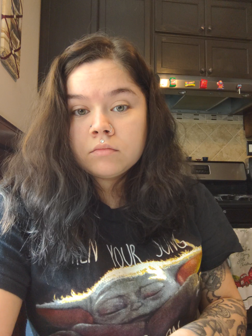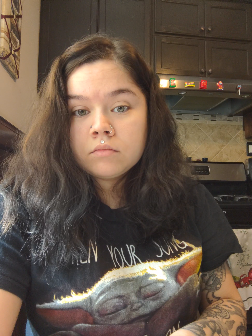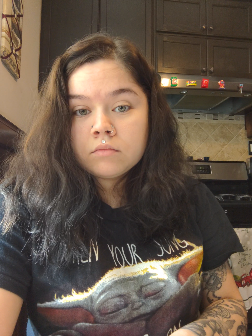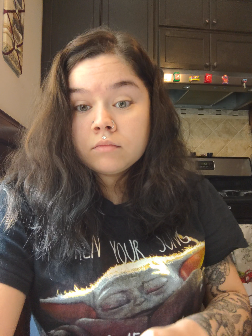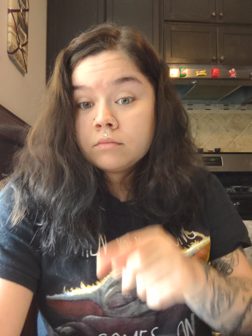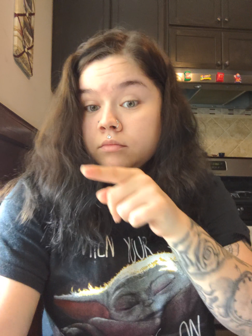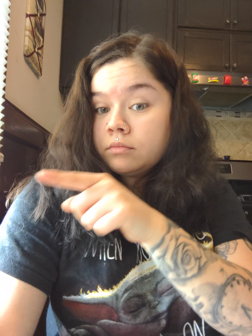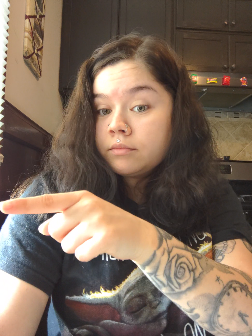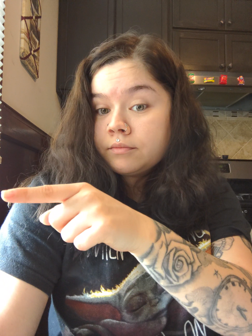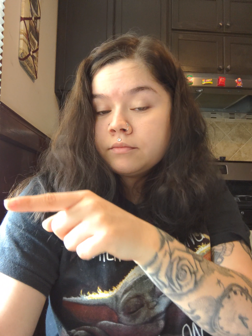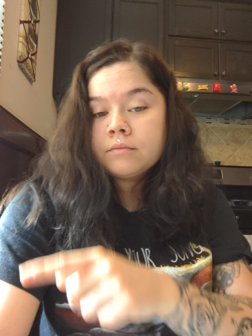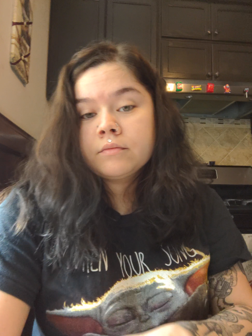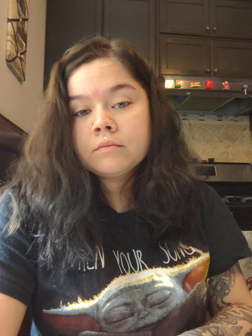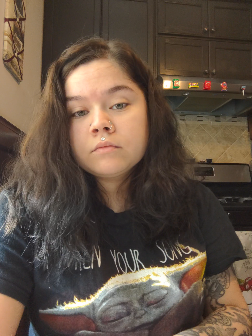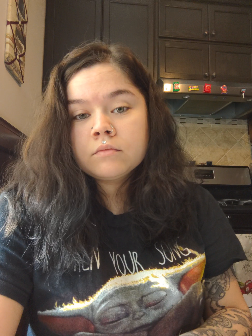he/she/it